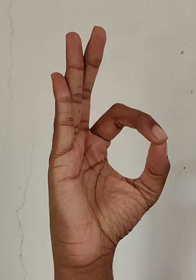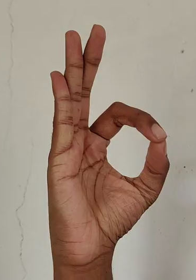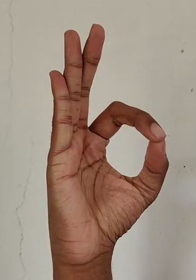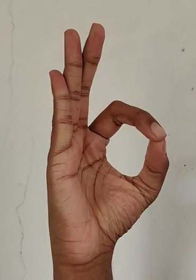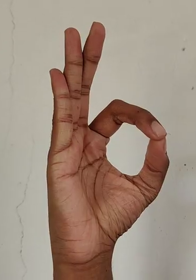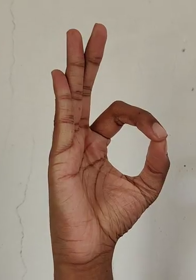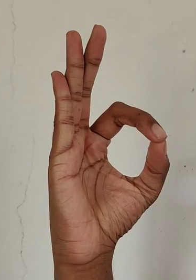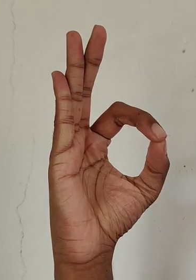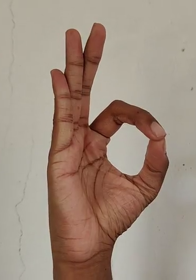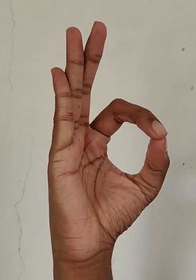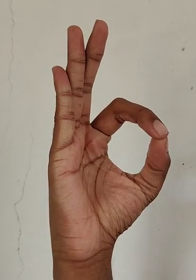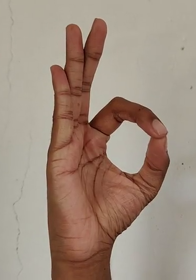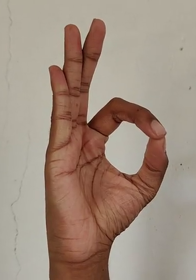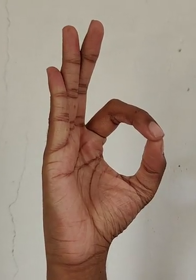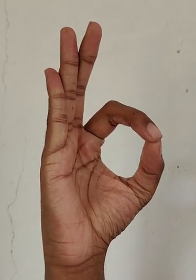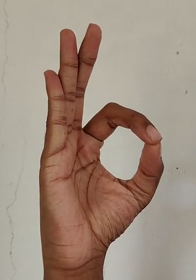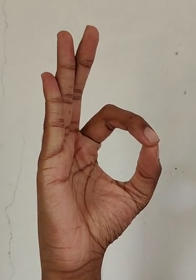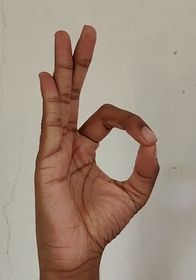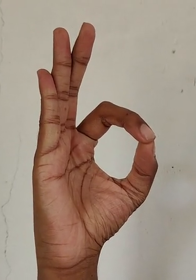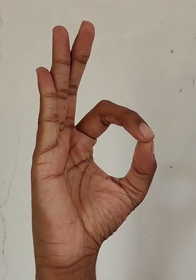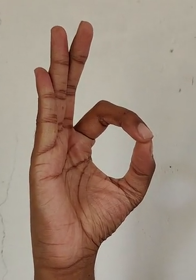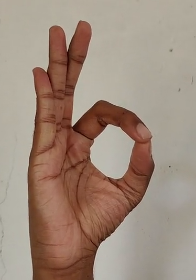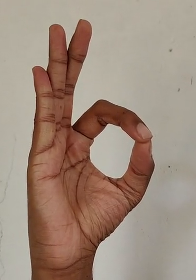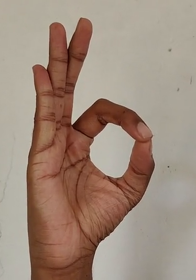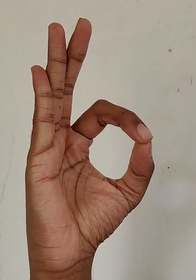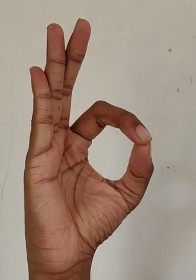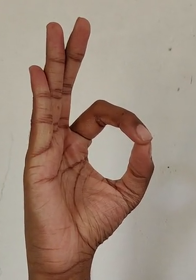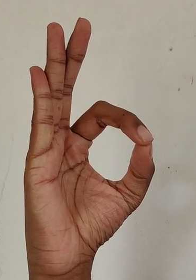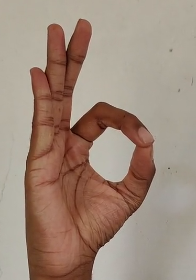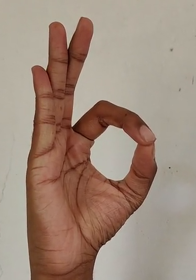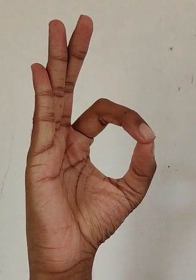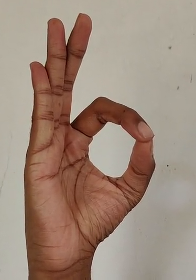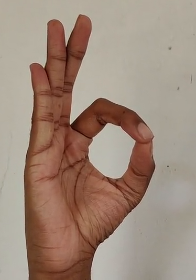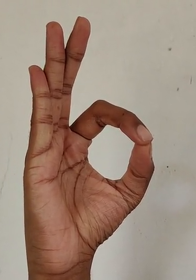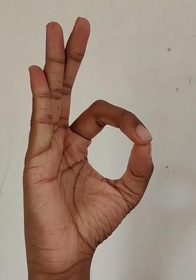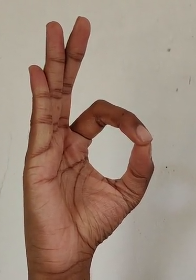ഒ